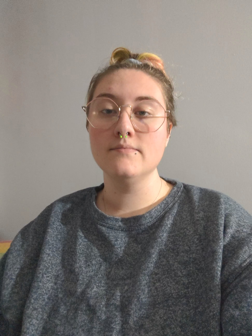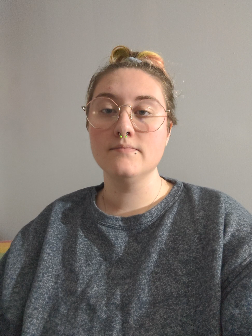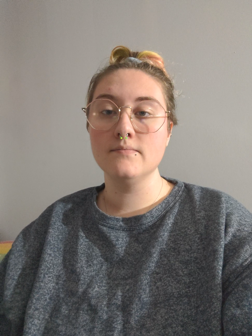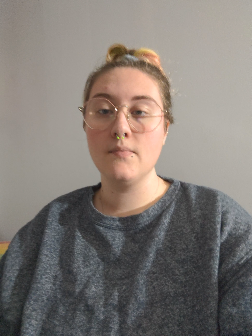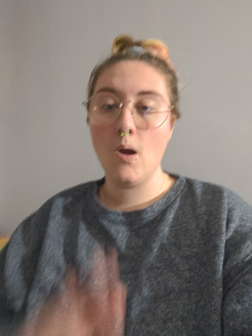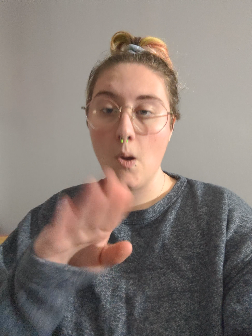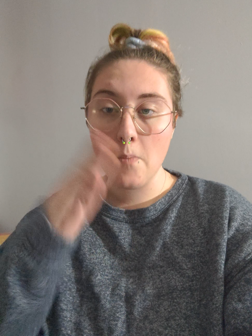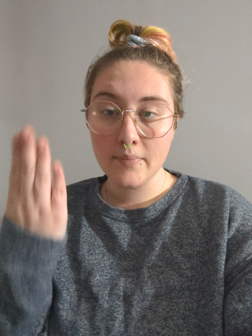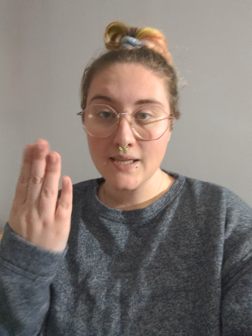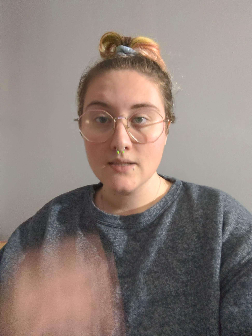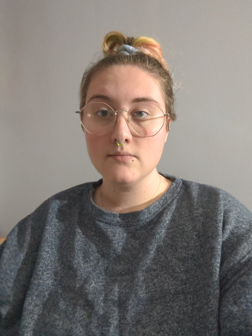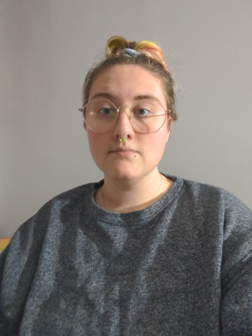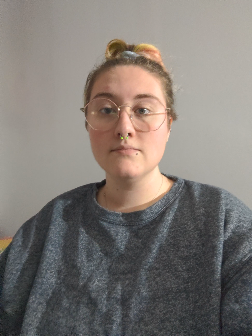open